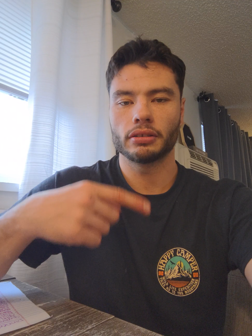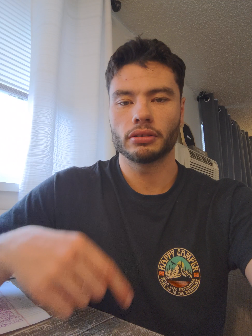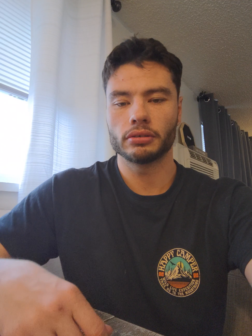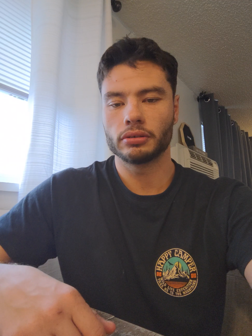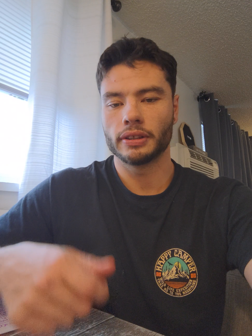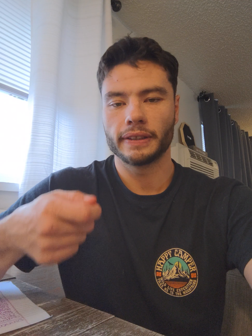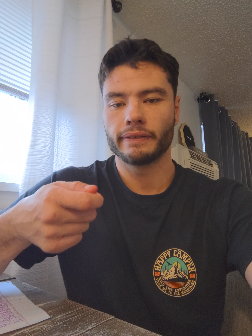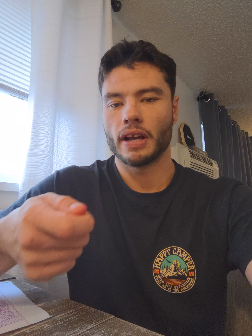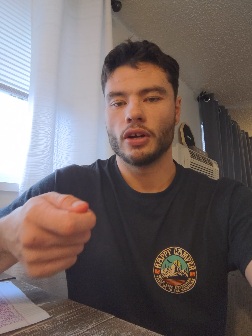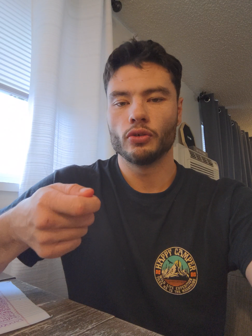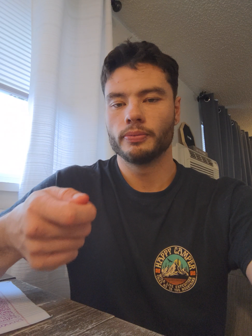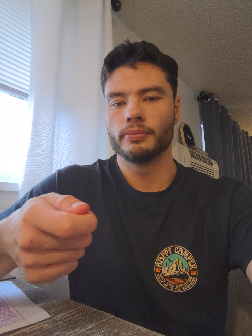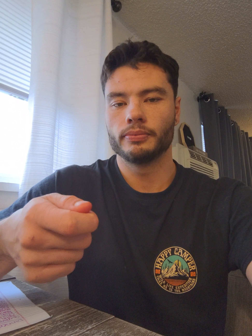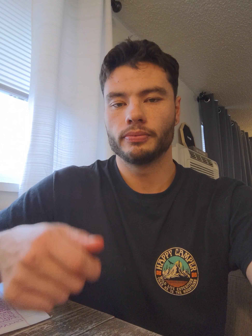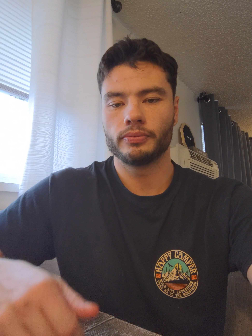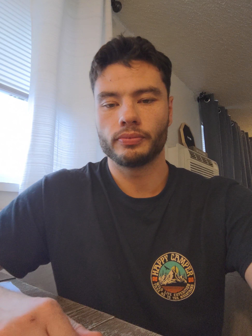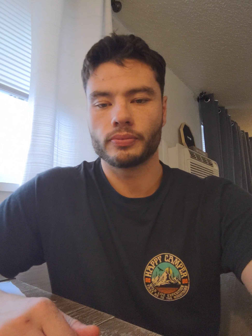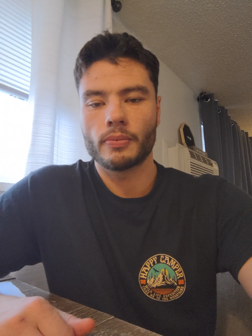vacuum